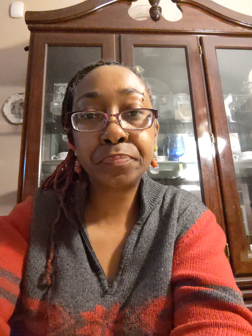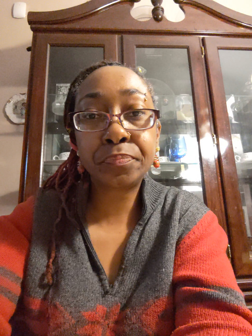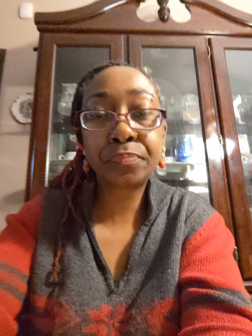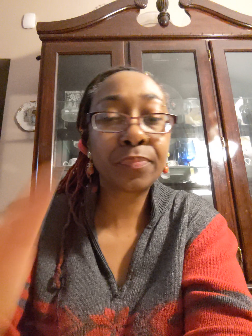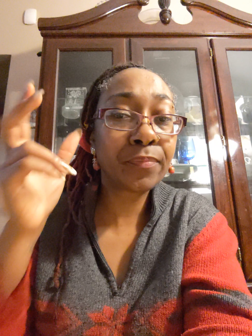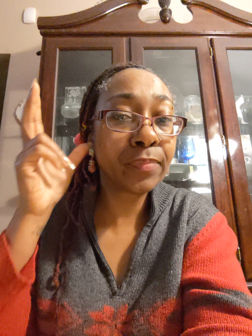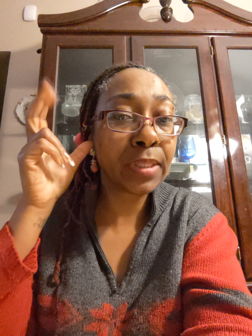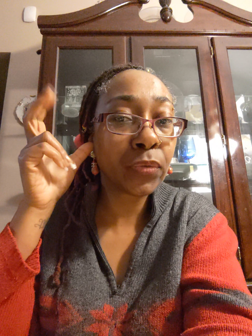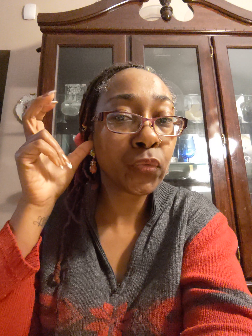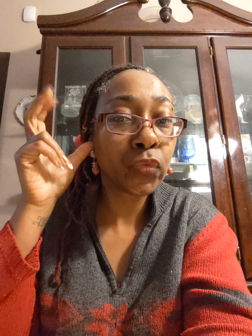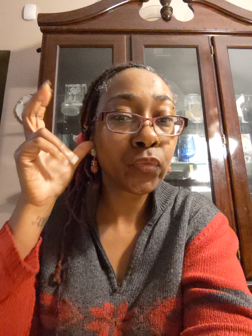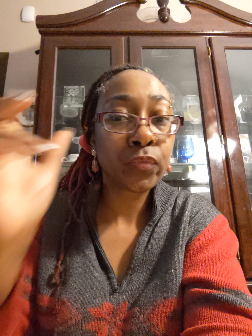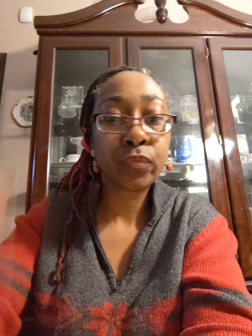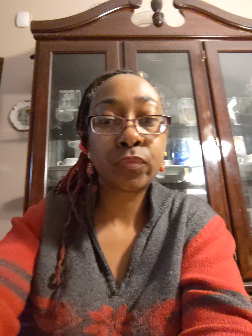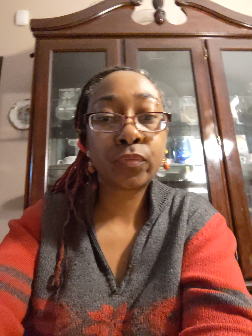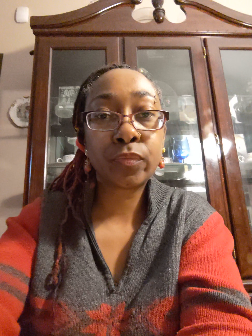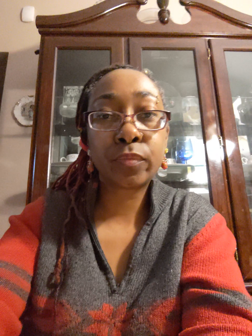hear